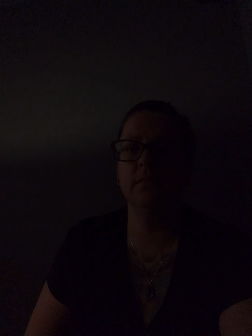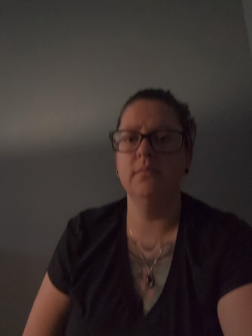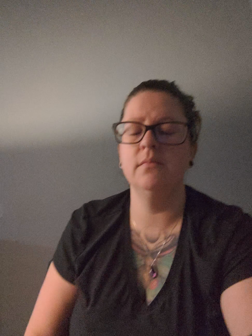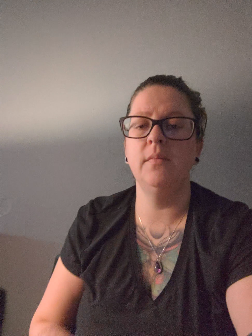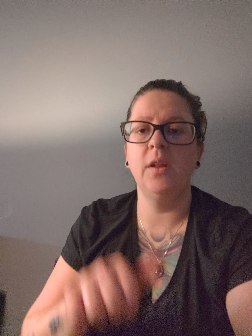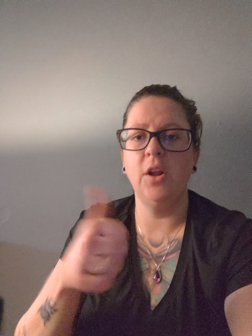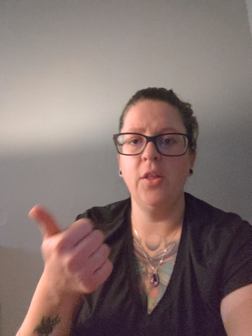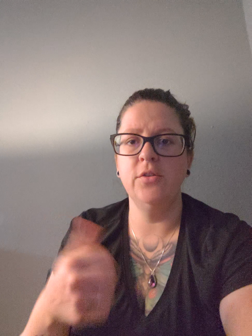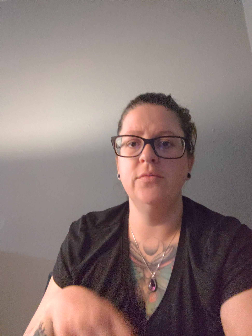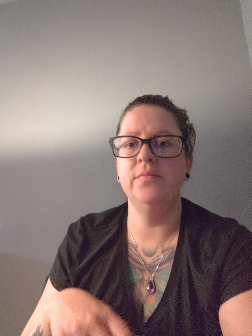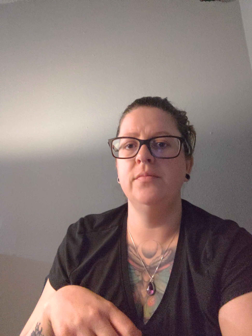another